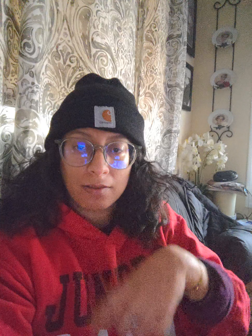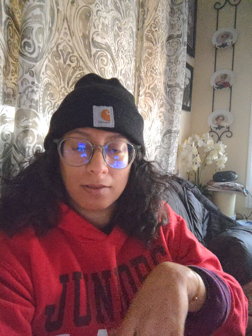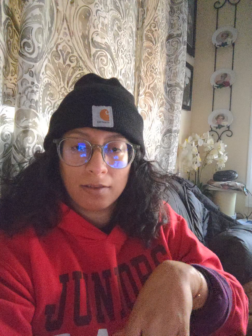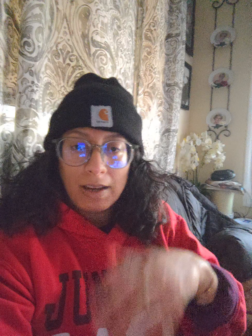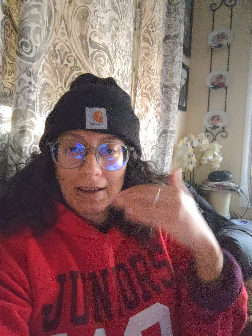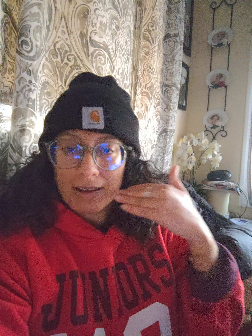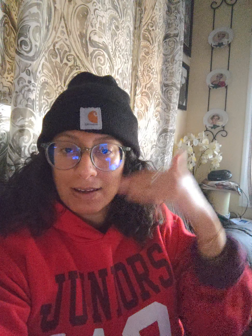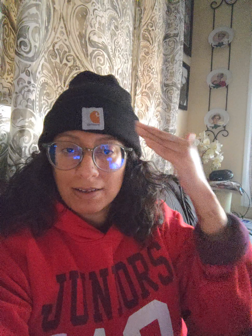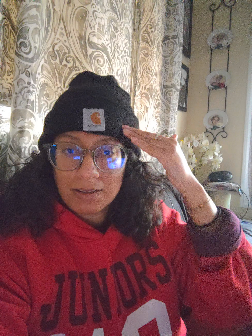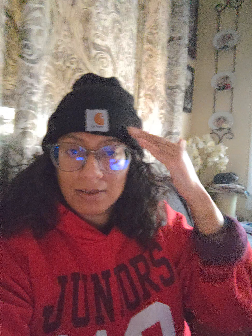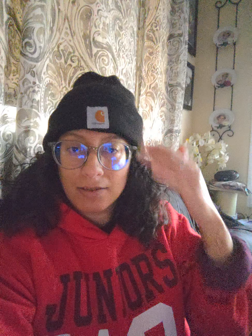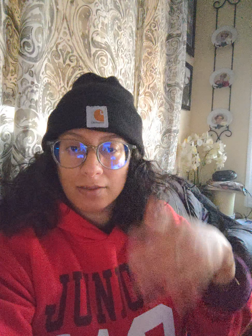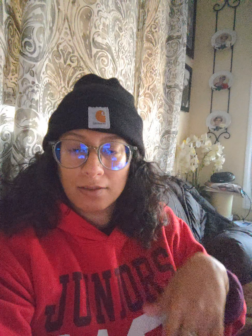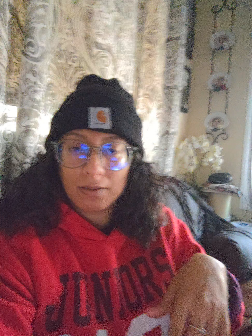head